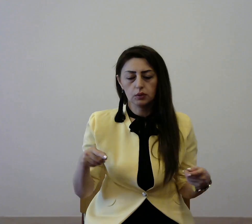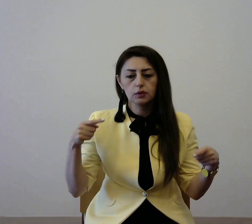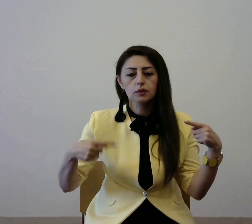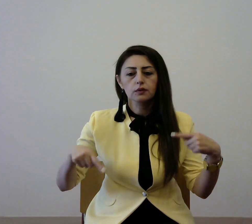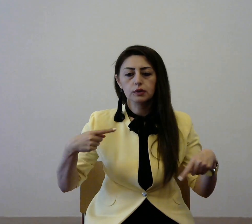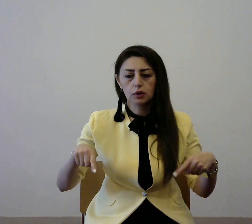futbol